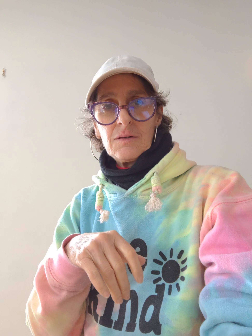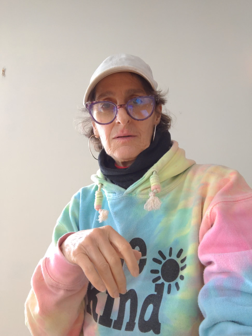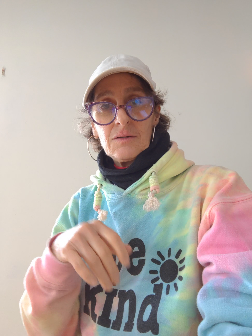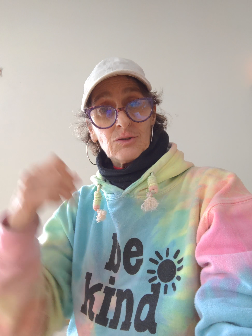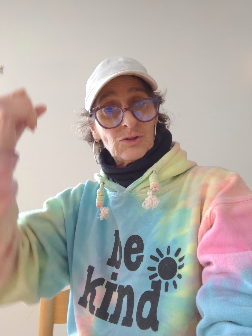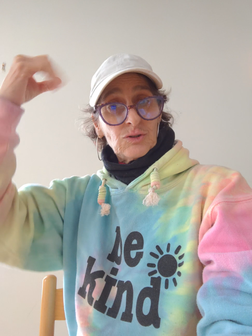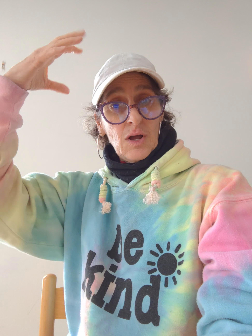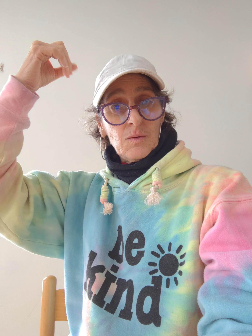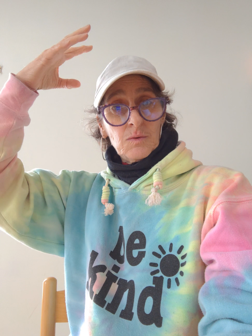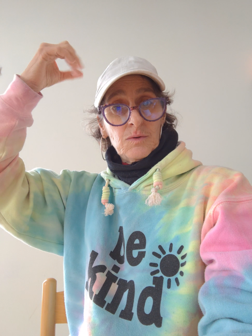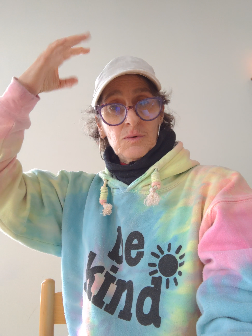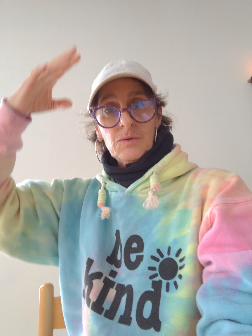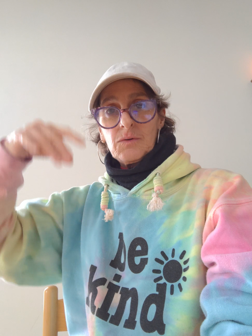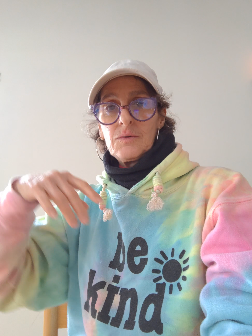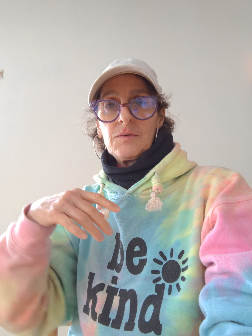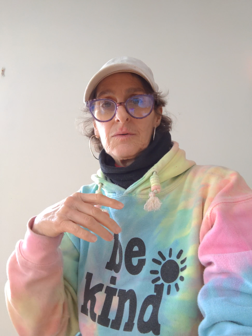shower